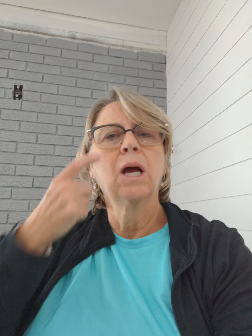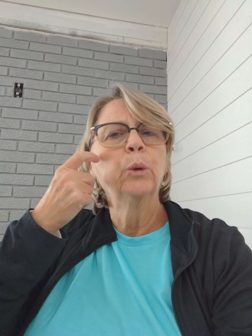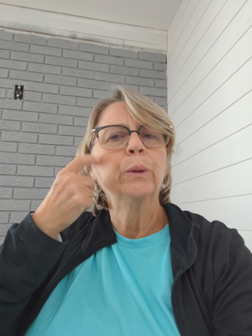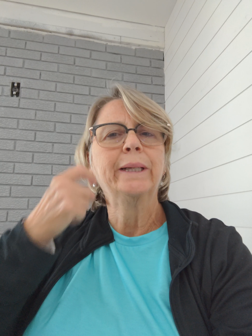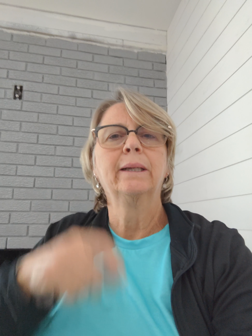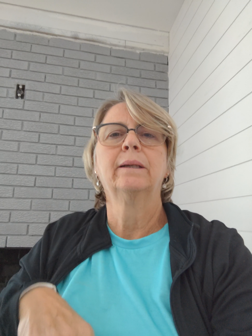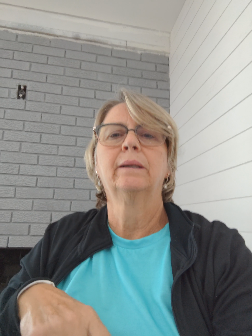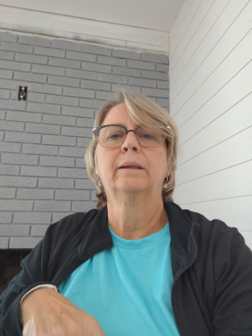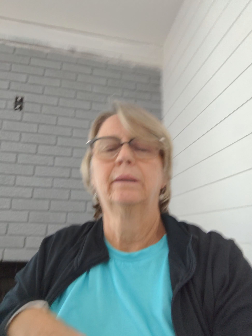owie